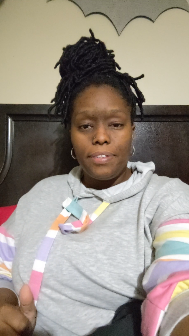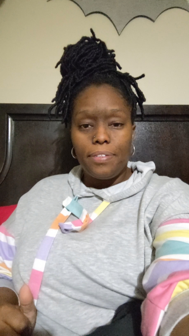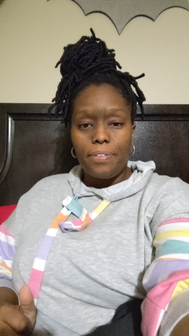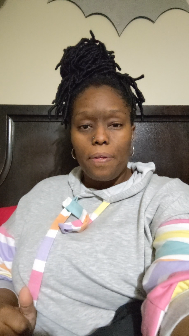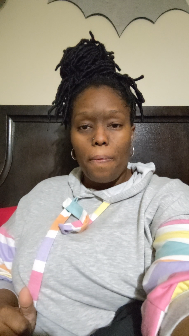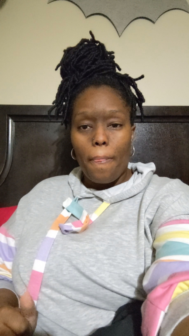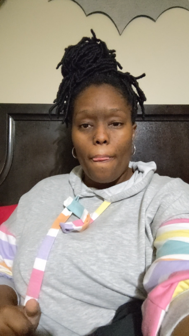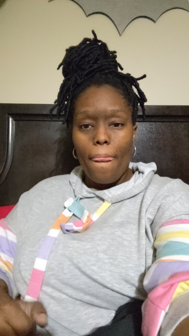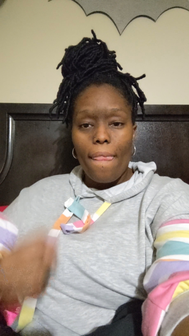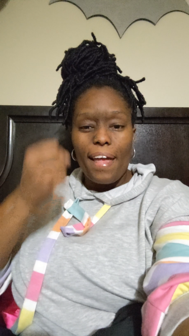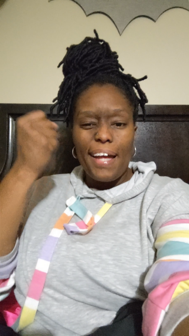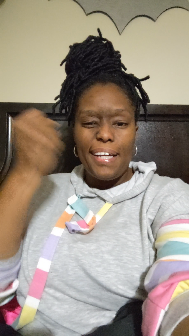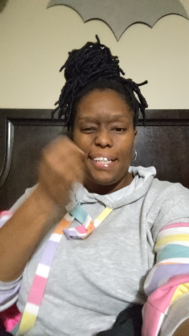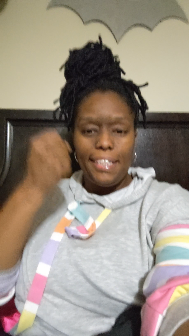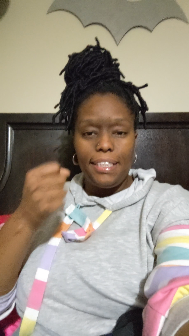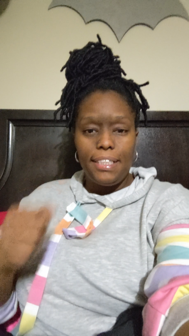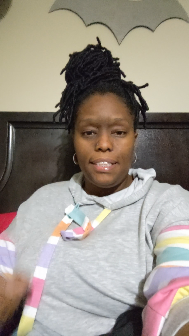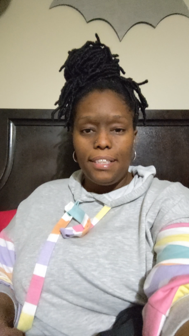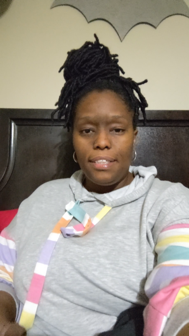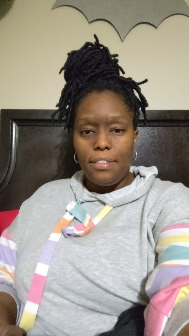hit